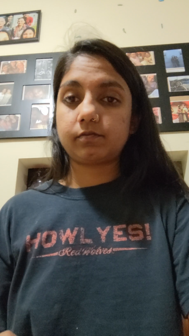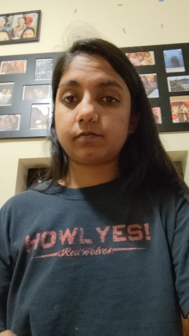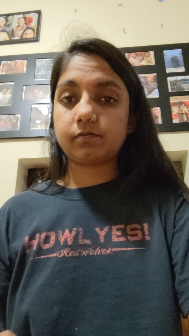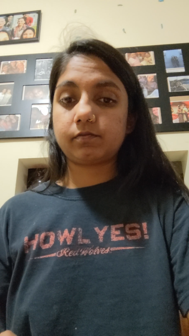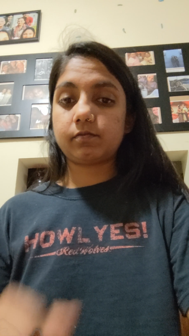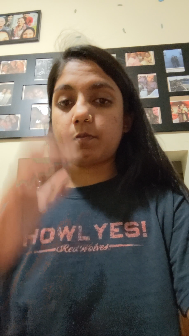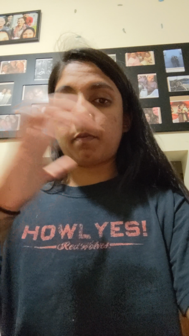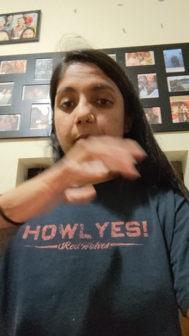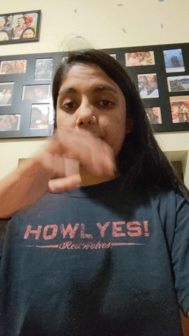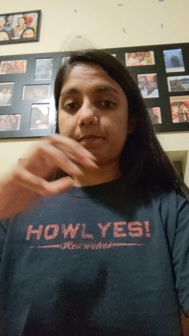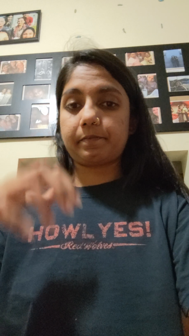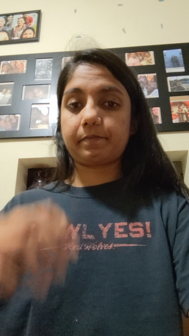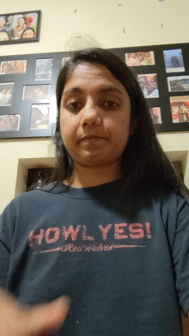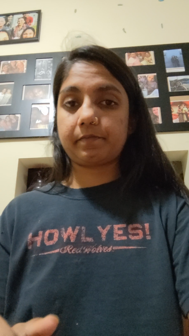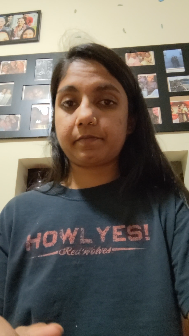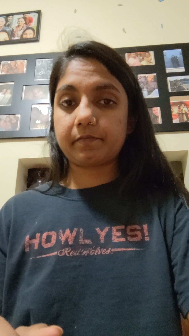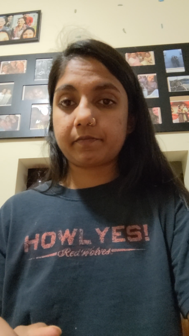grapes